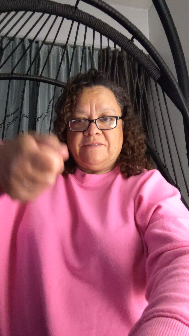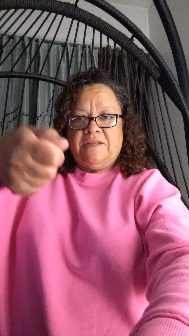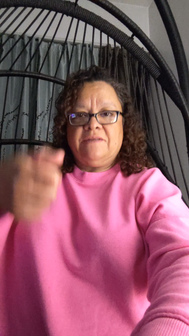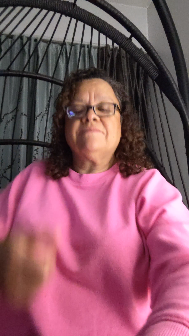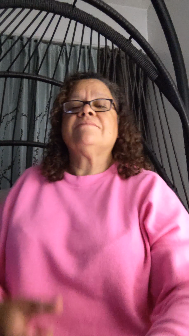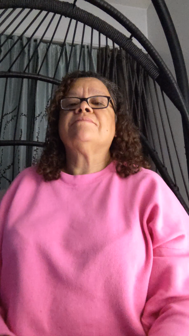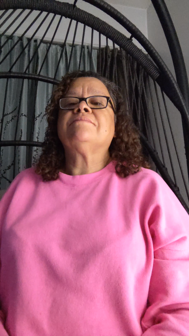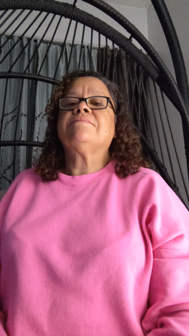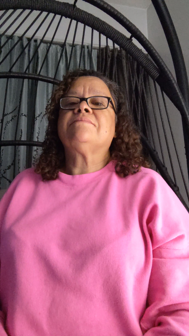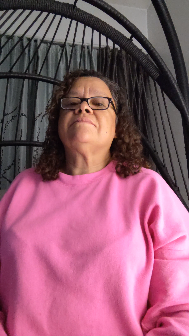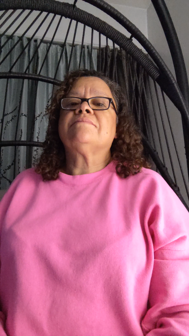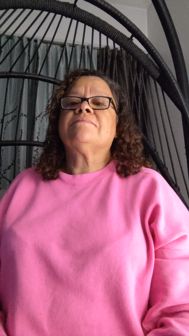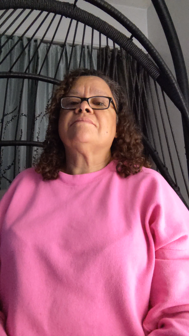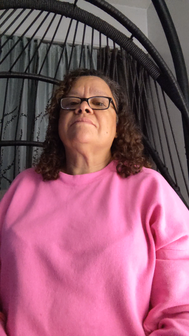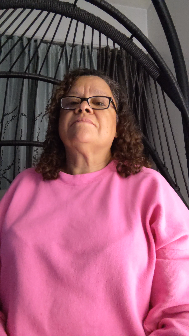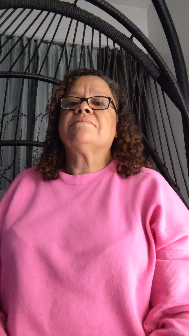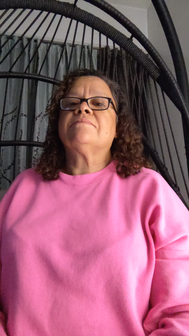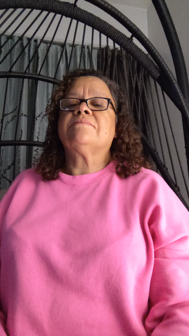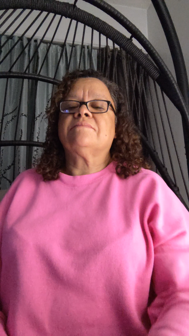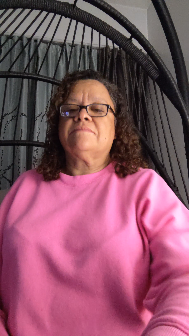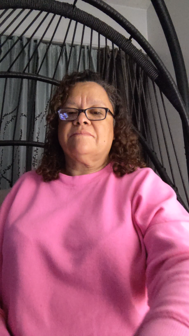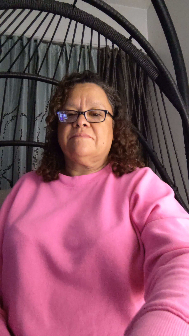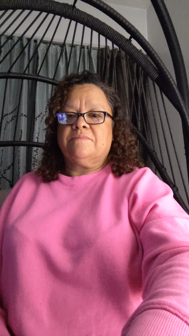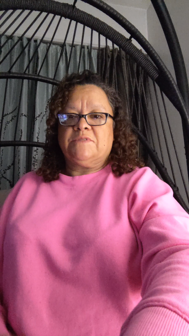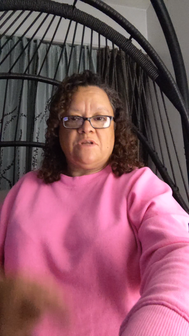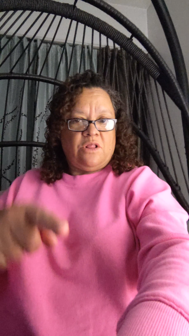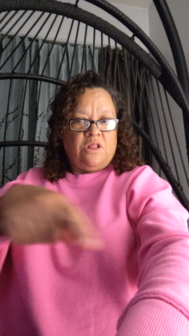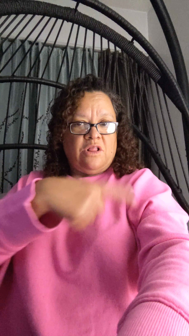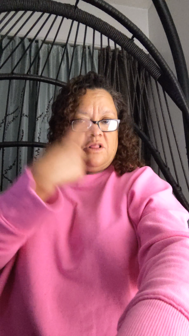long